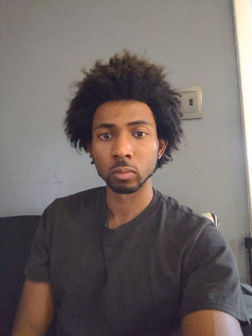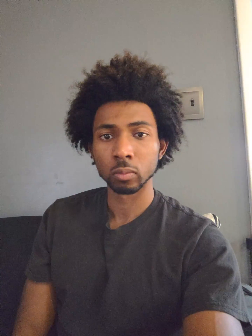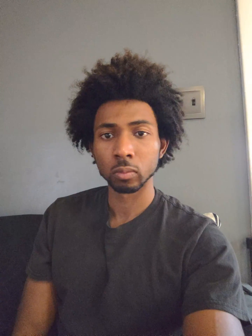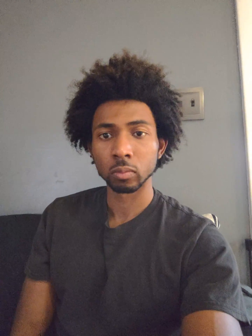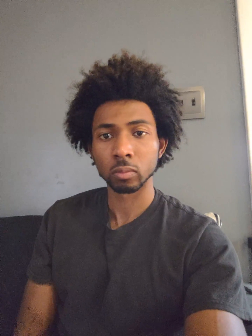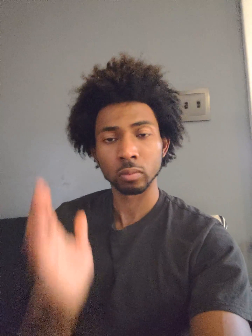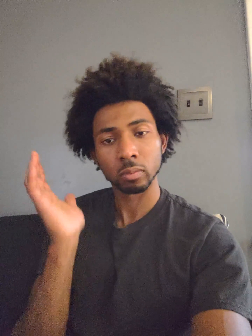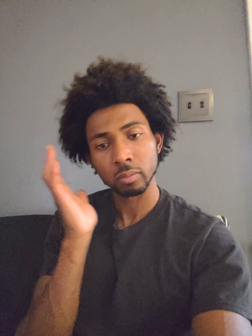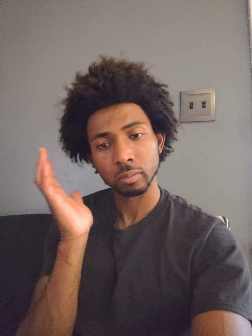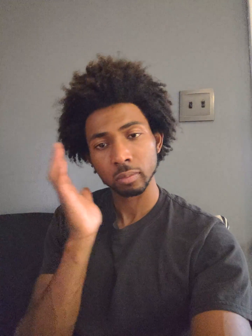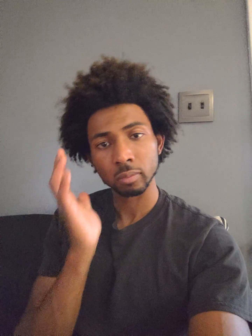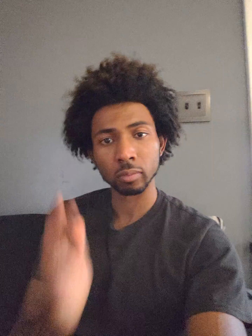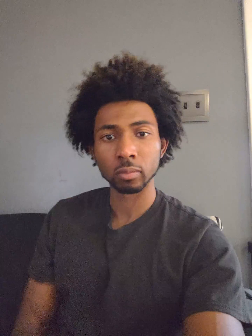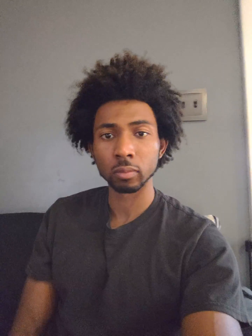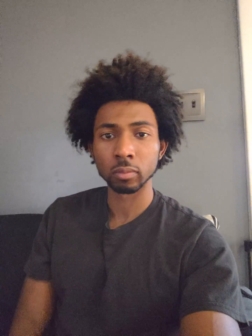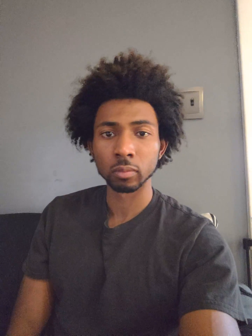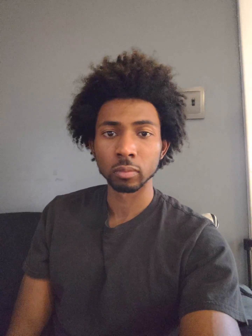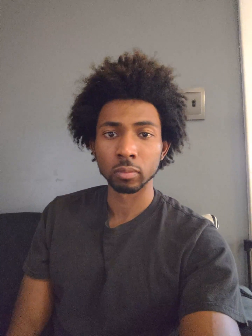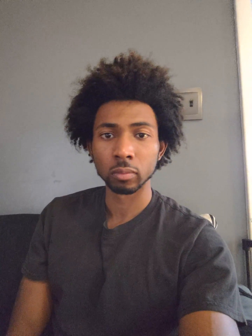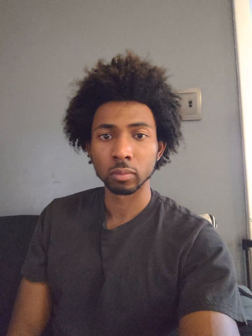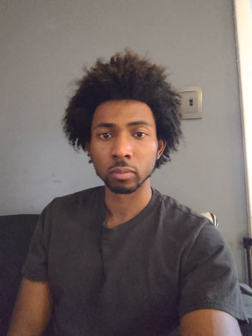pillow